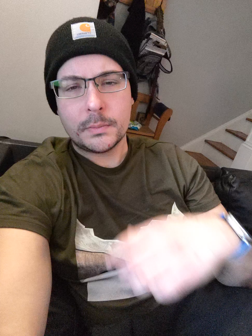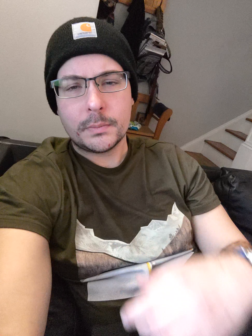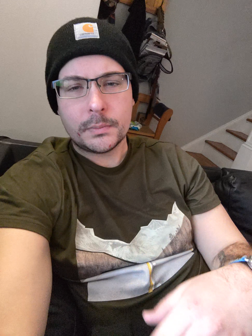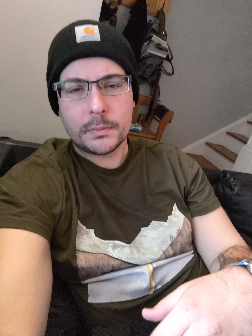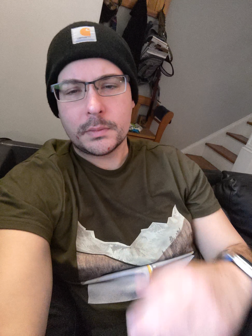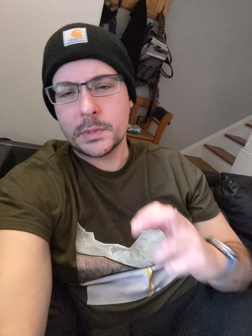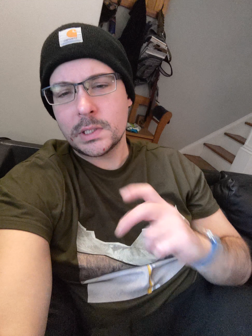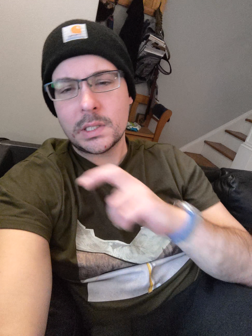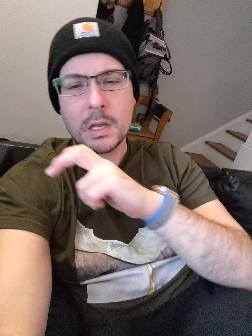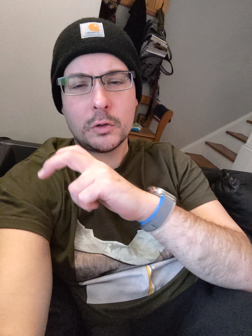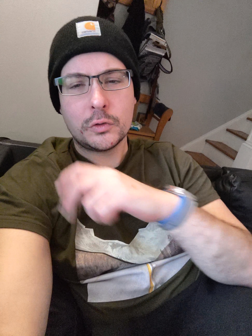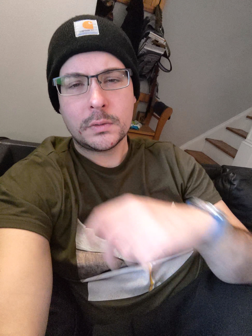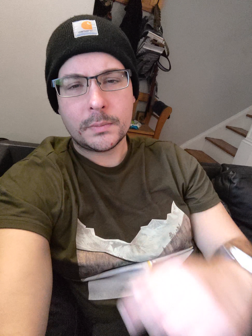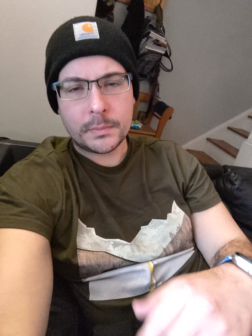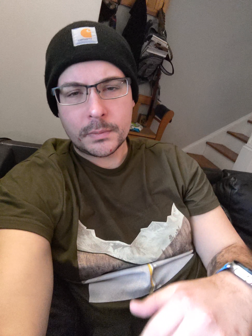stairs